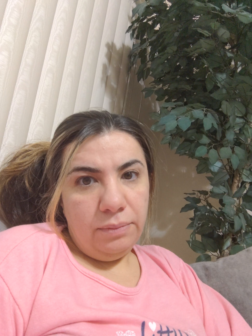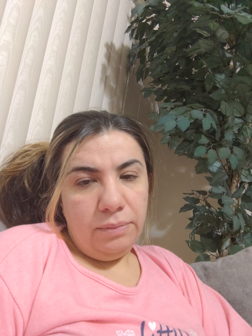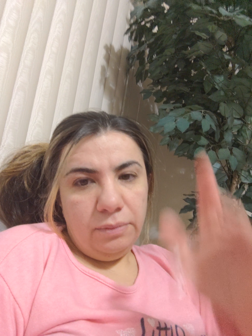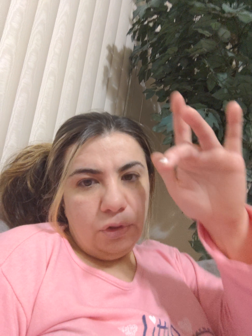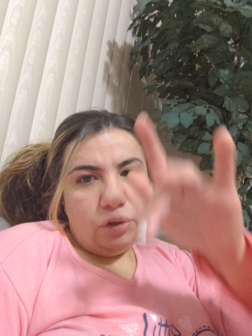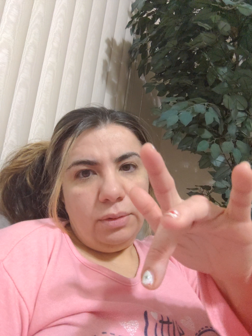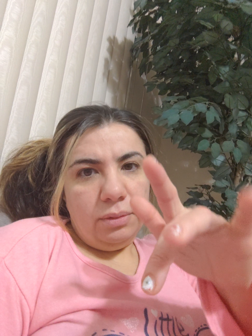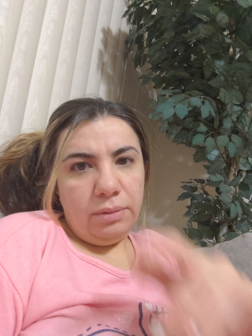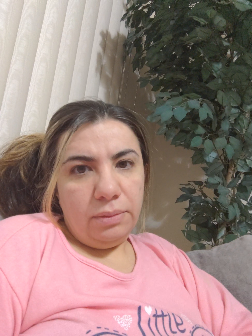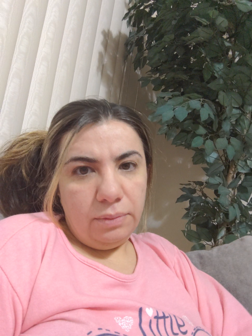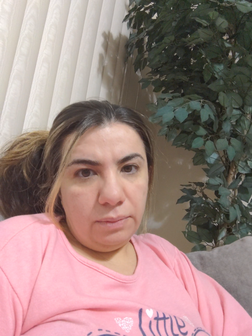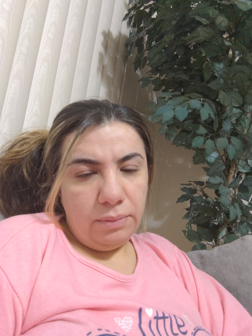touch